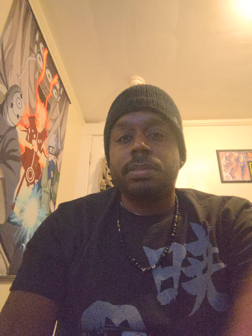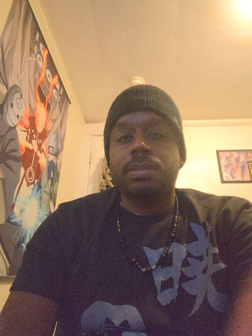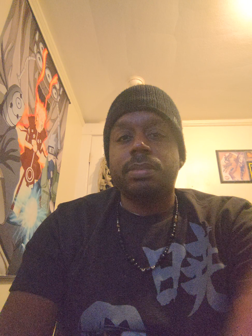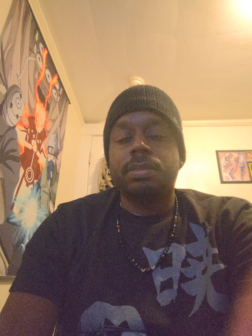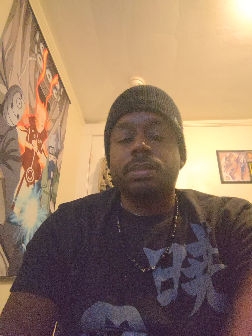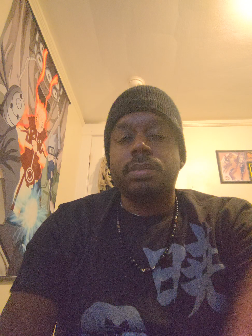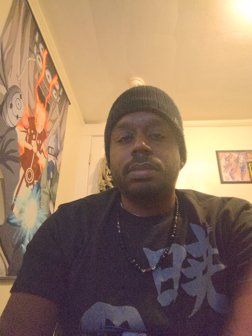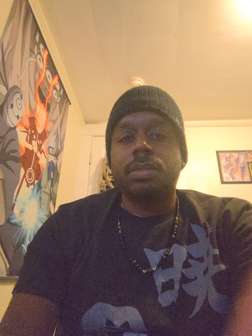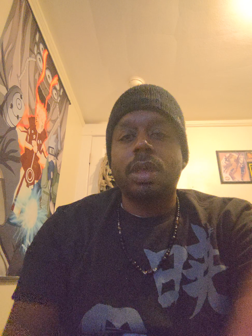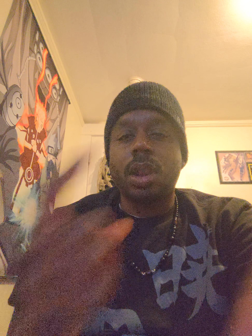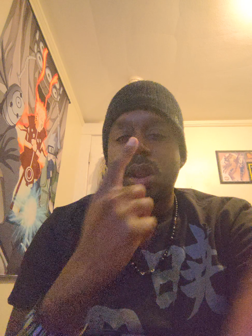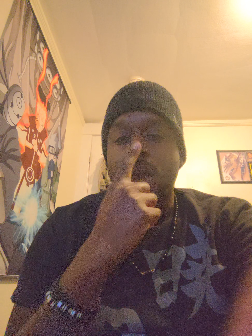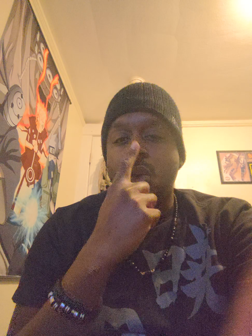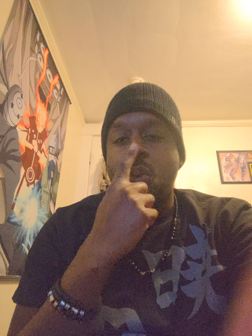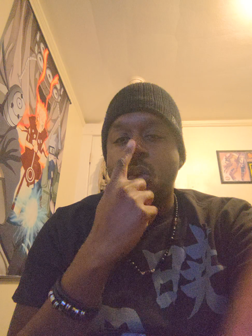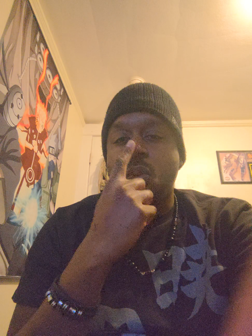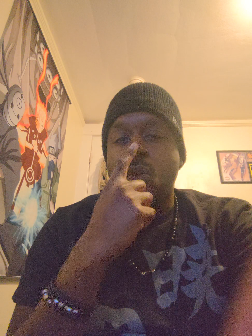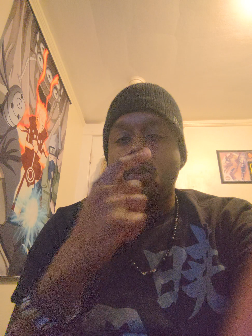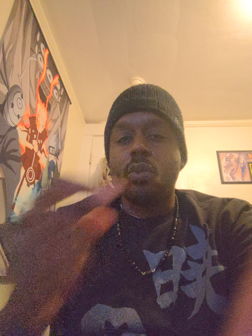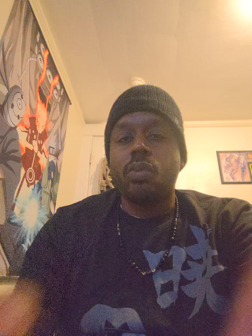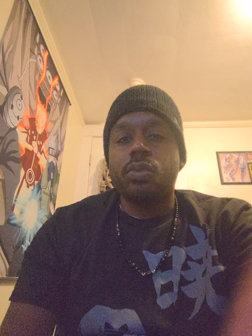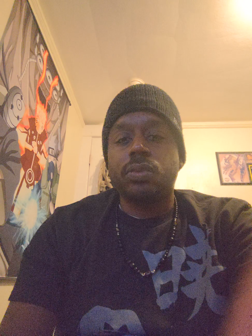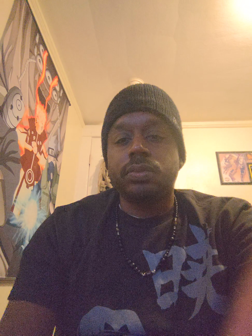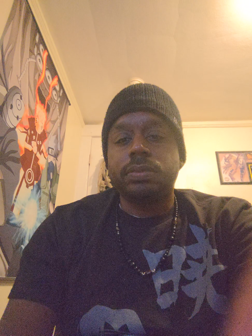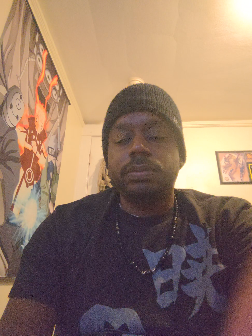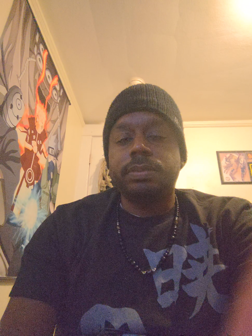nose